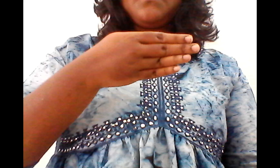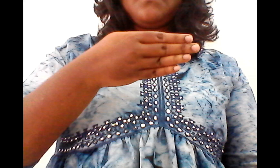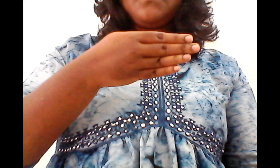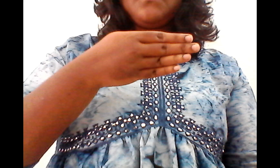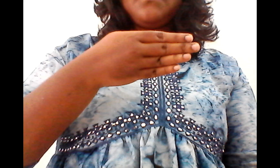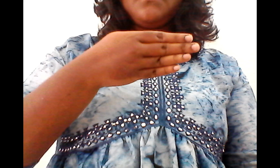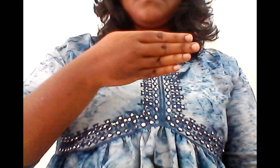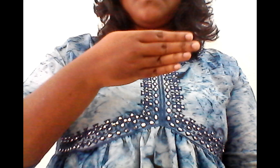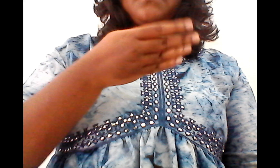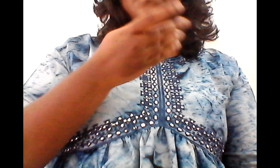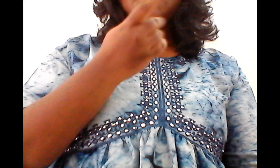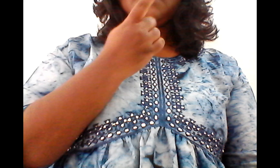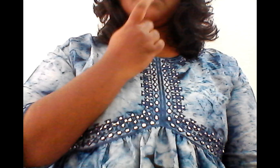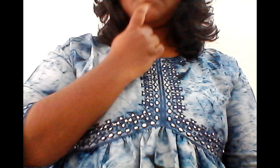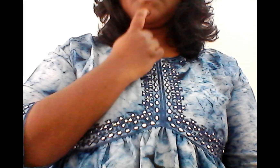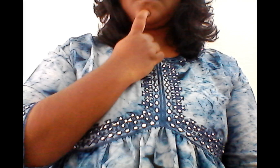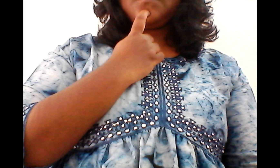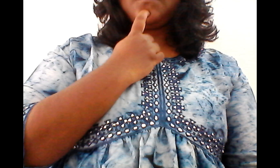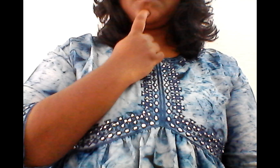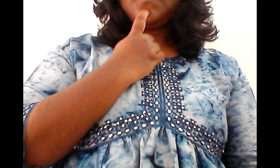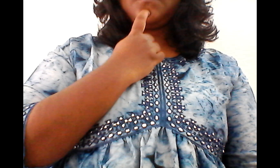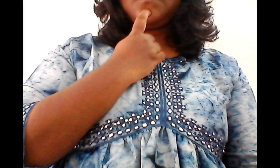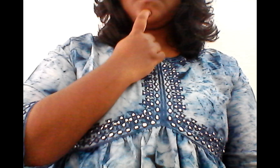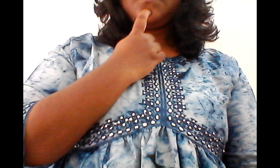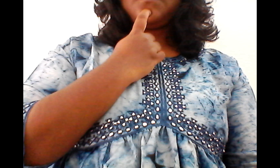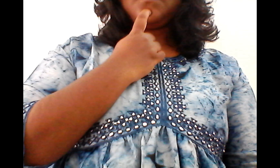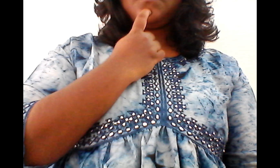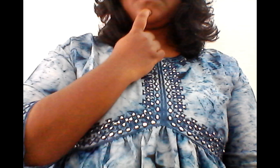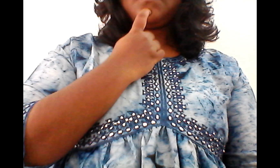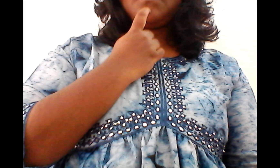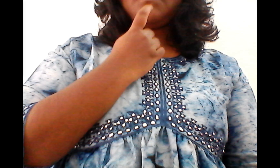അം